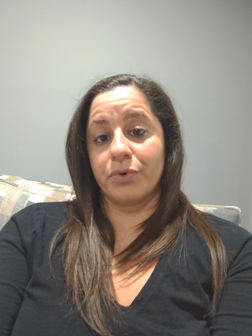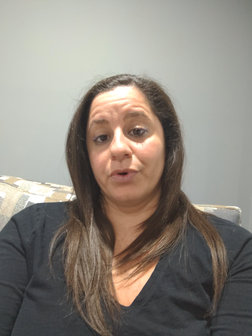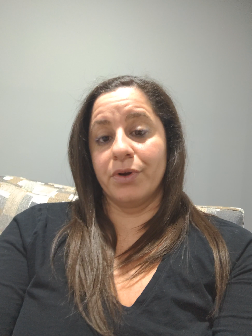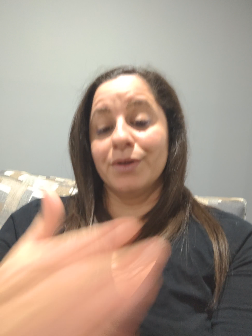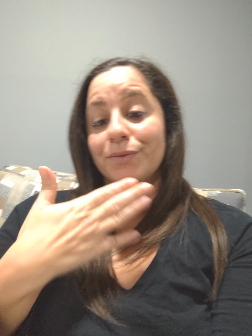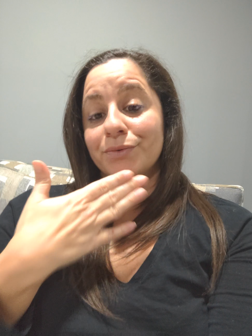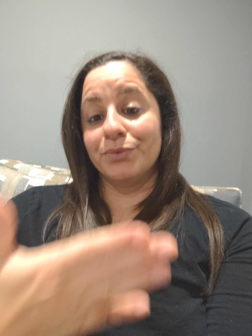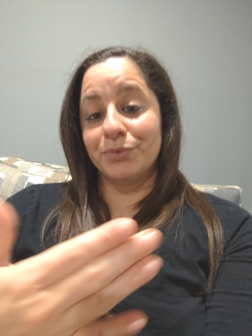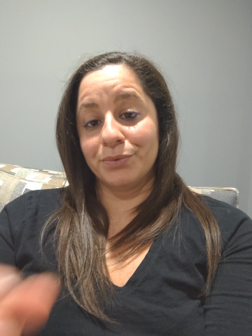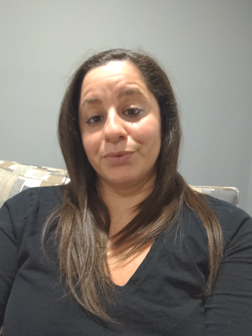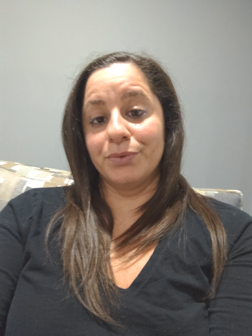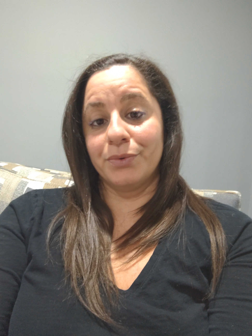thank you